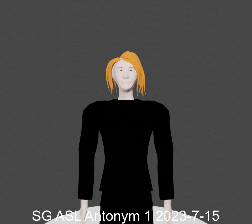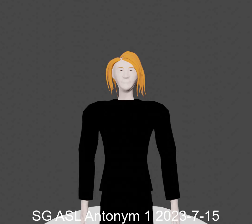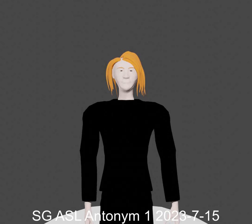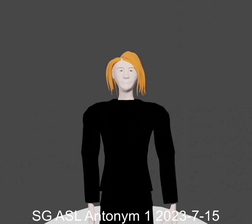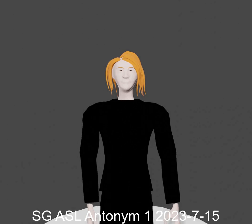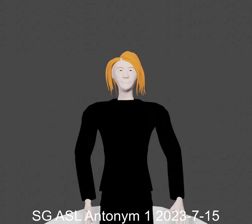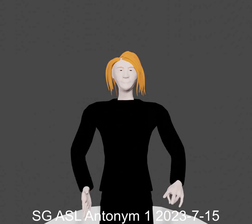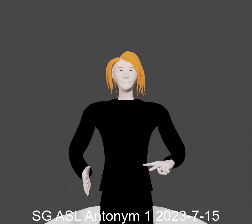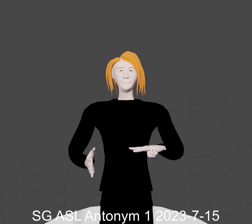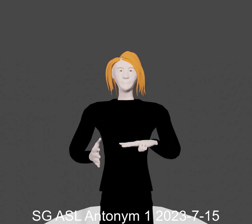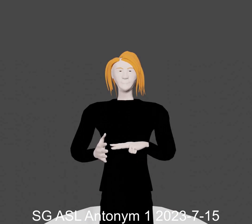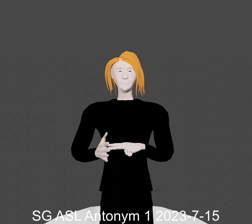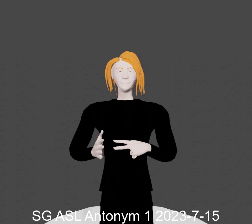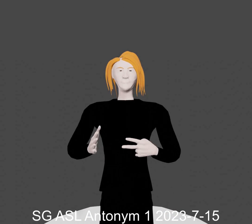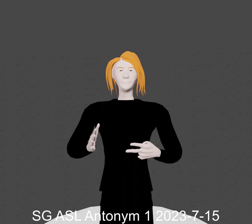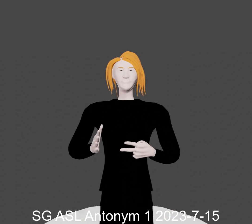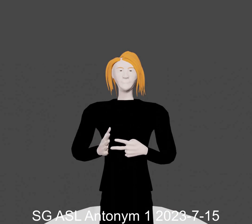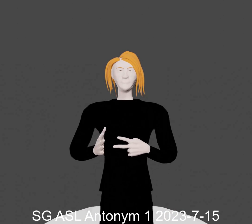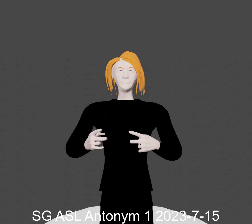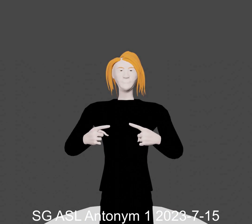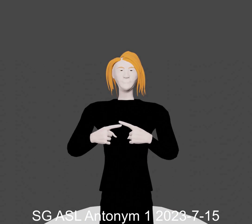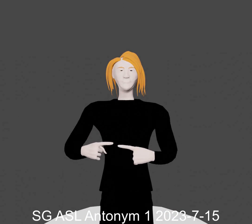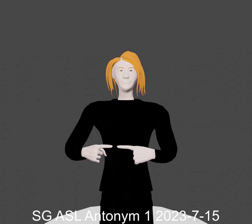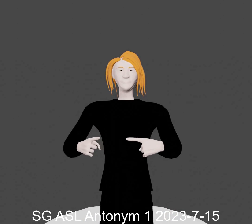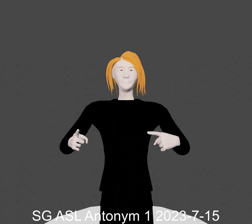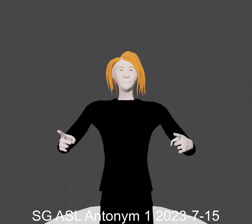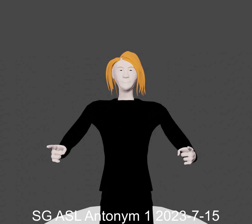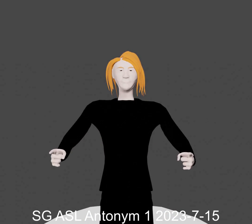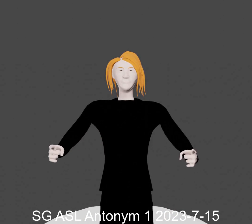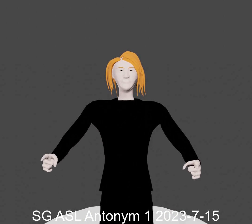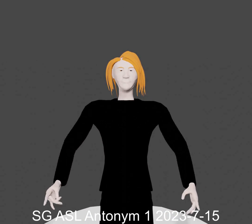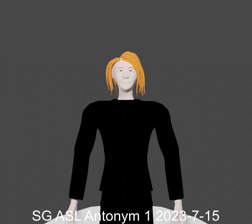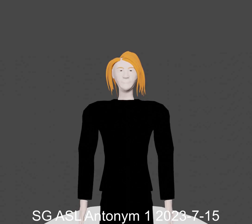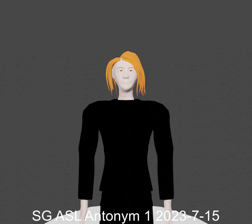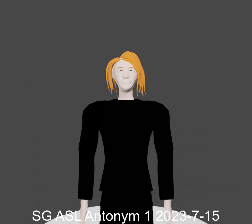Antonym